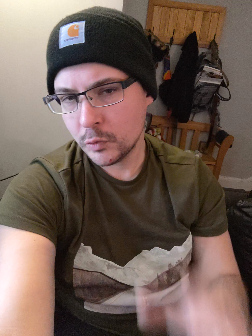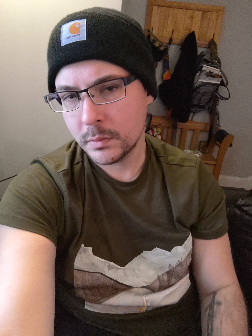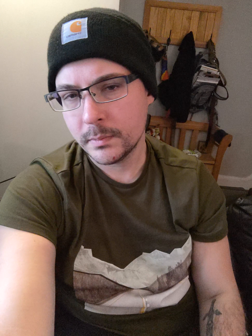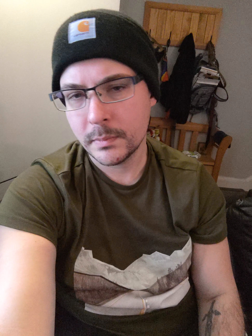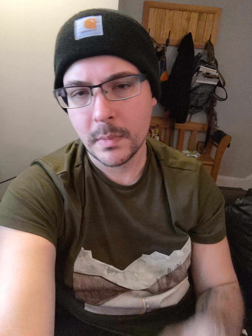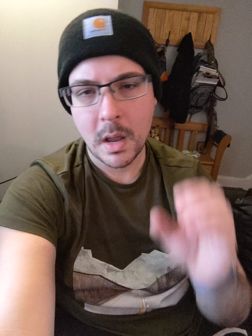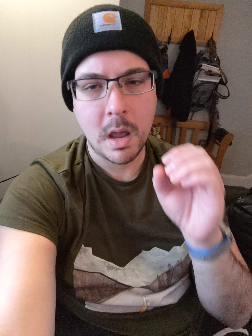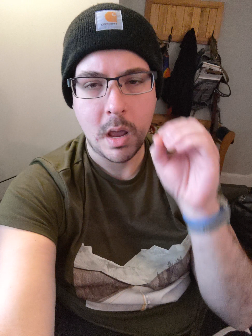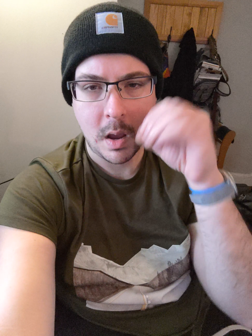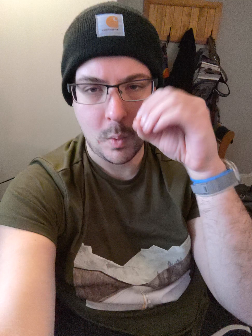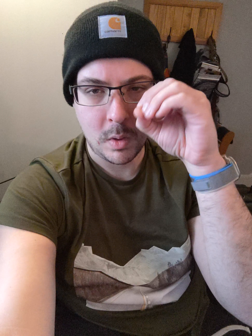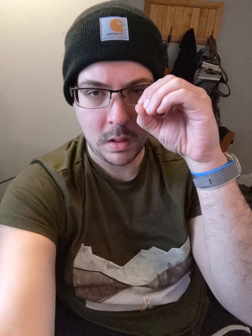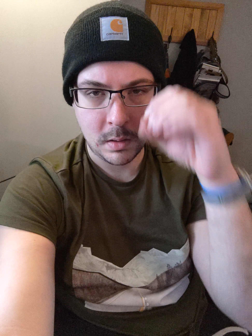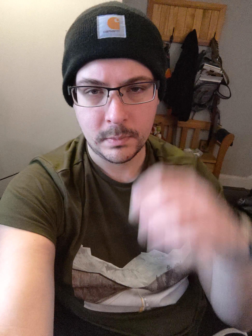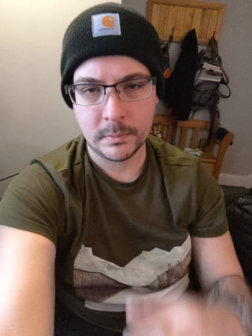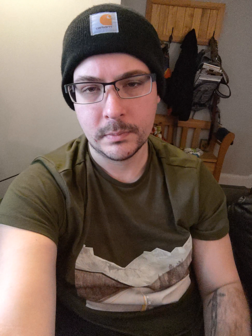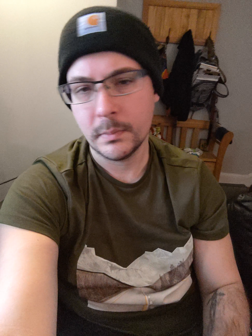owl